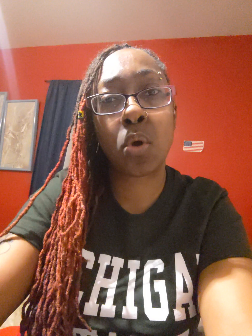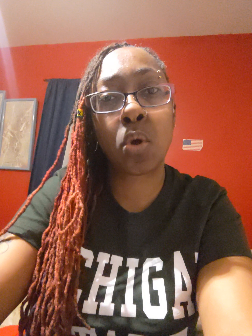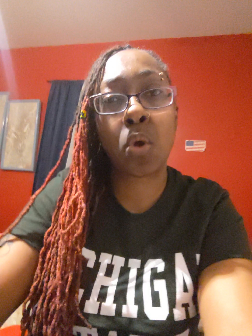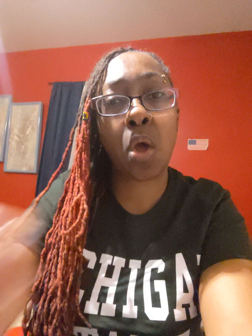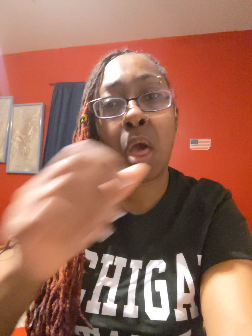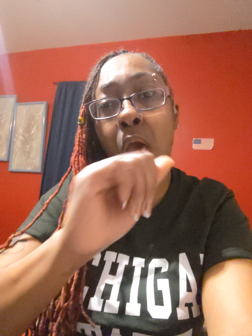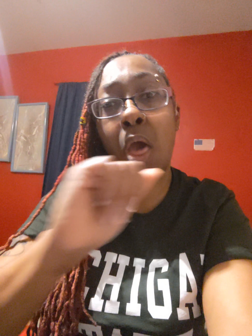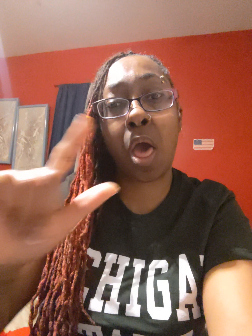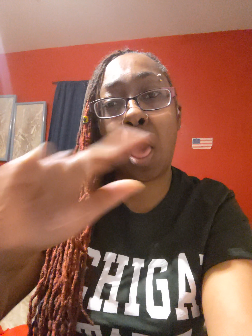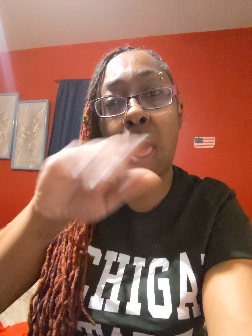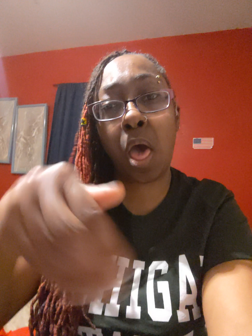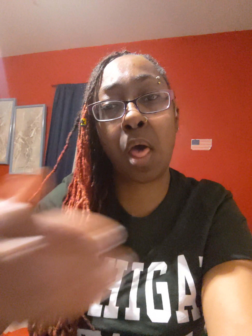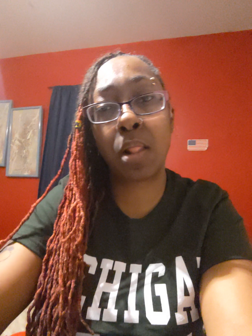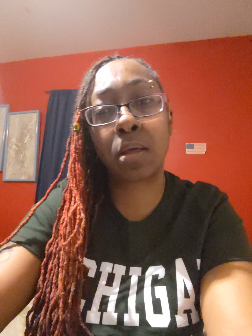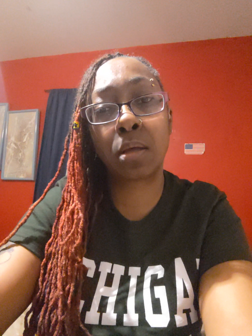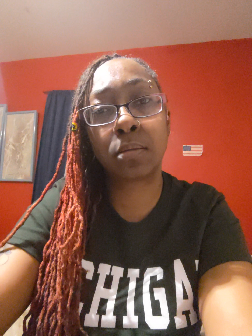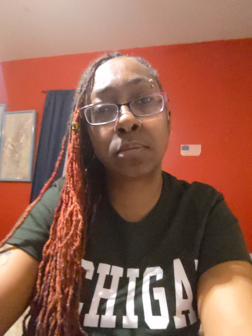all